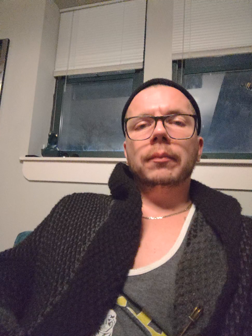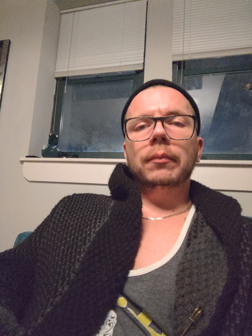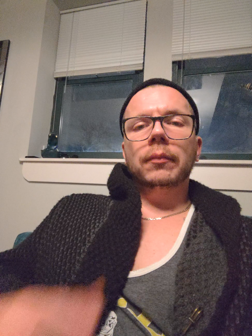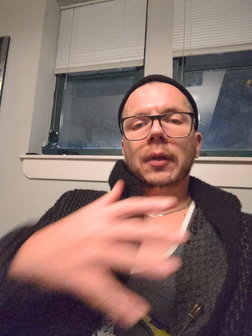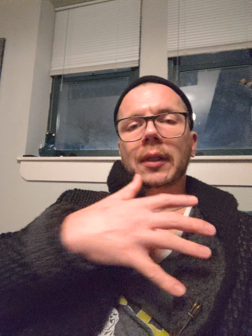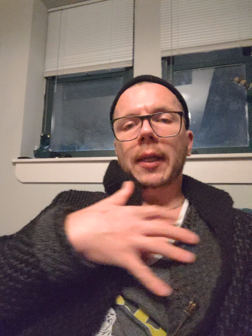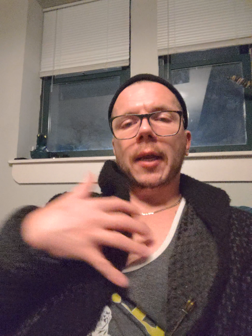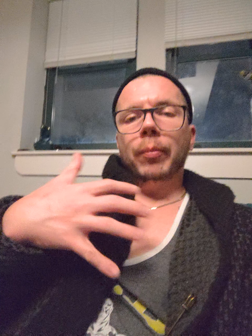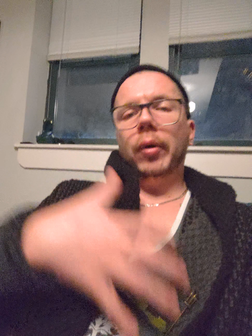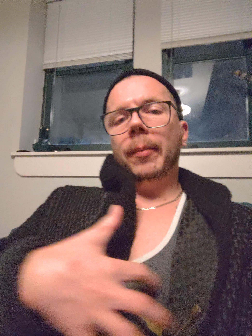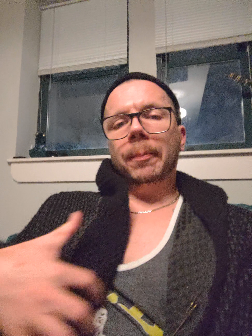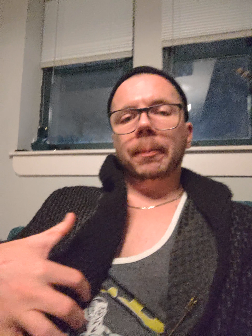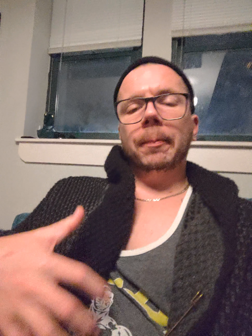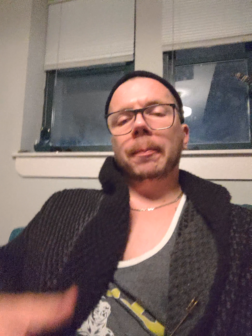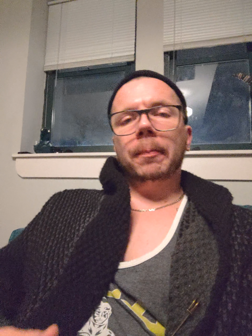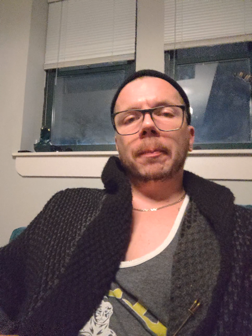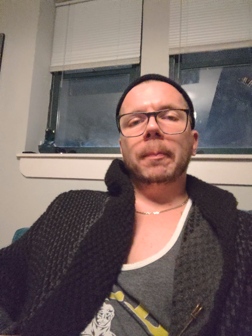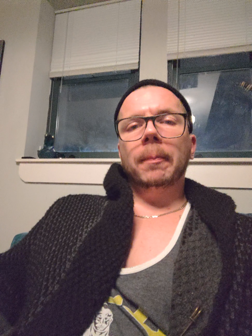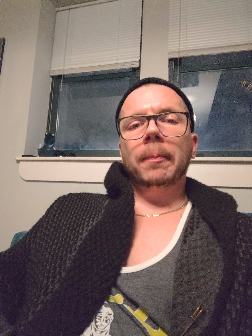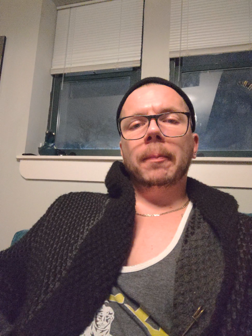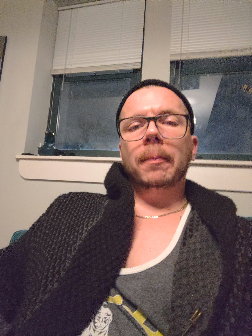zebra